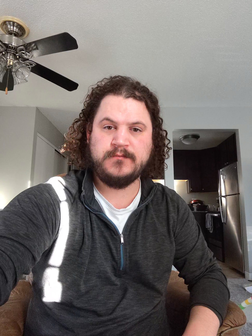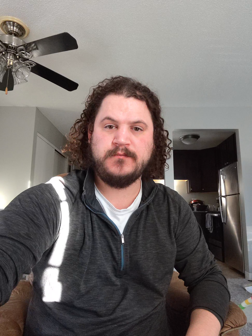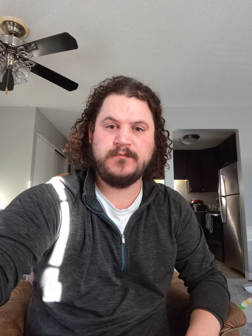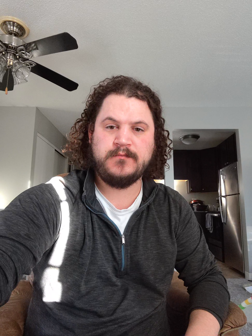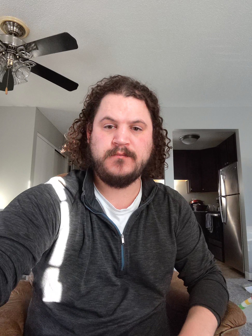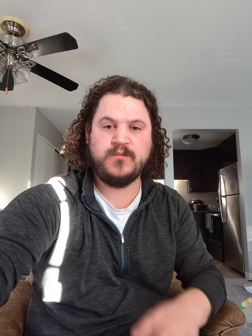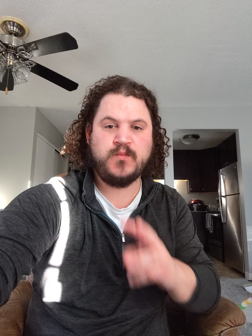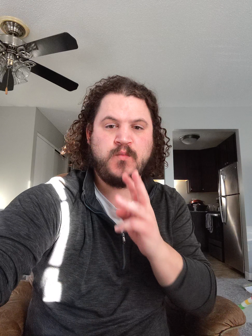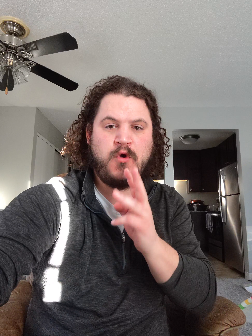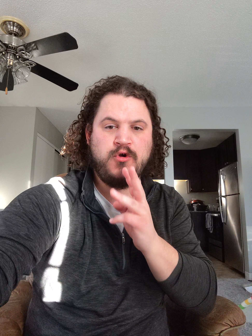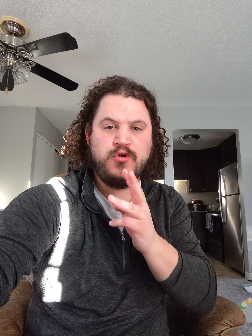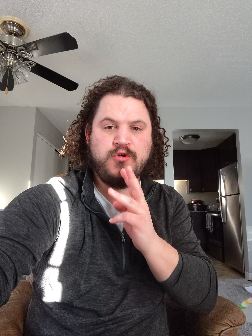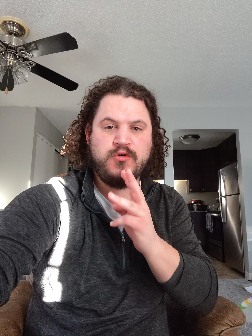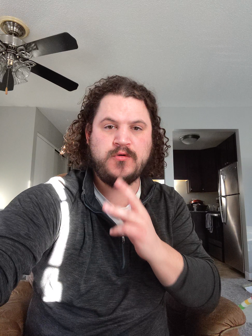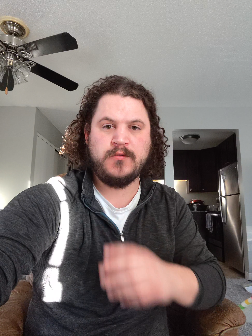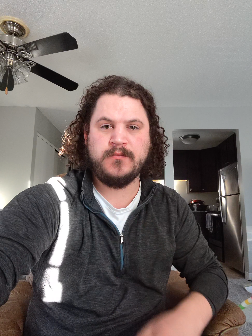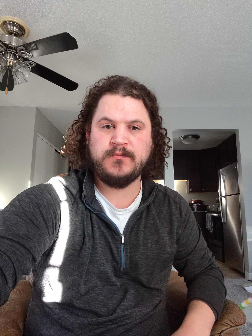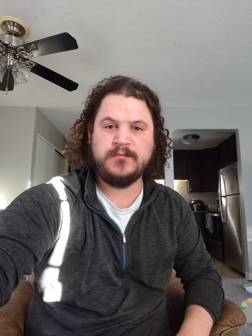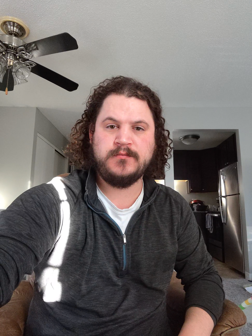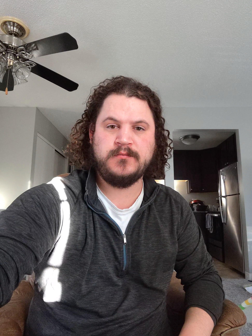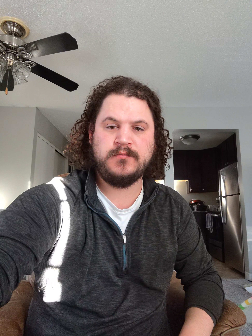water